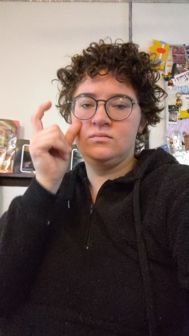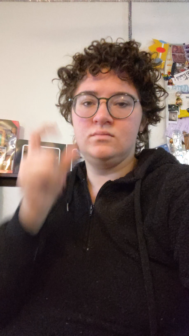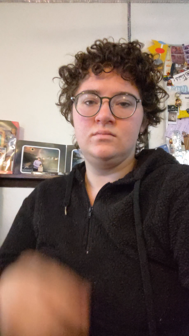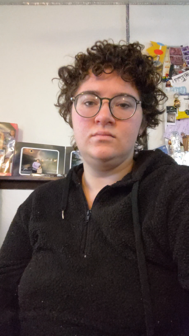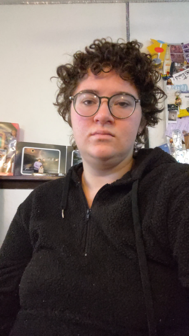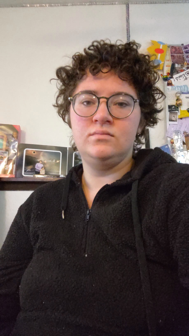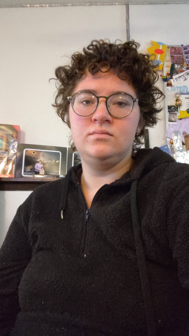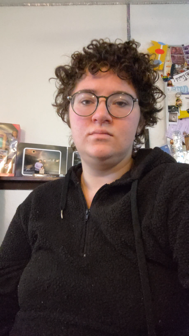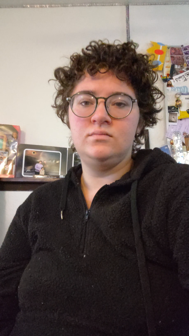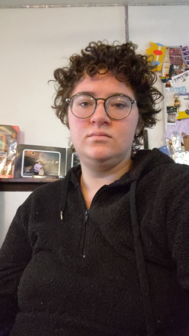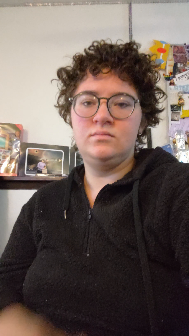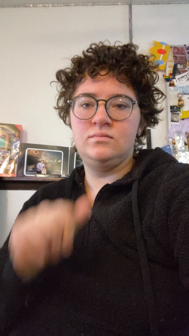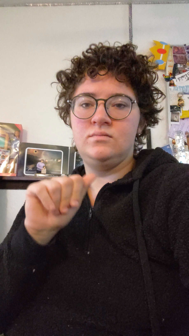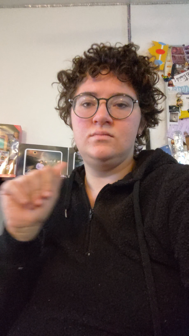a